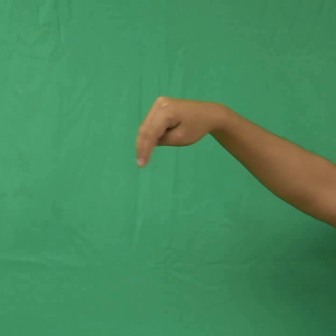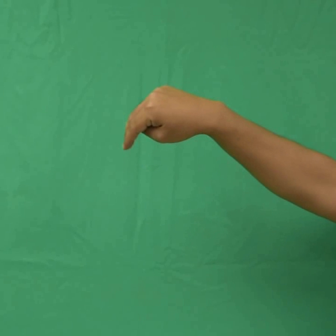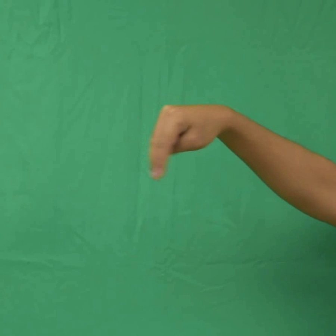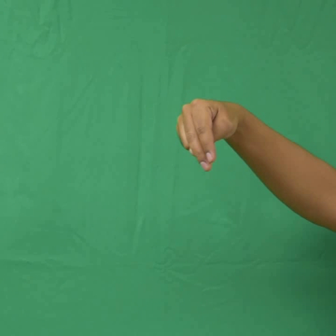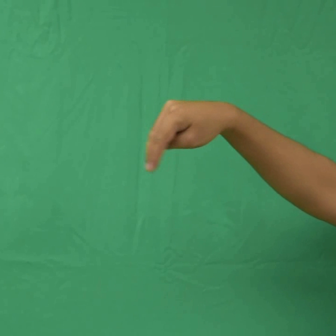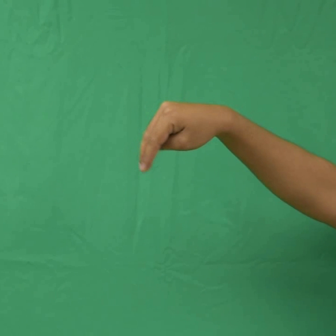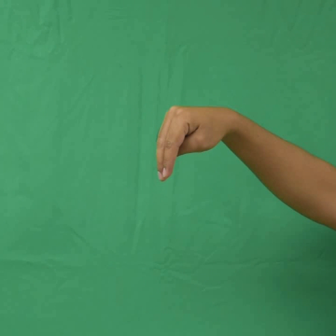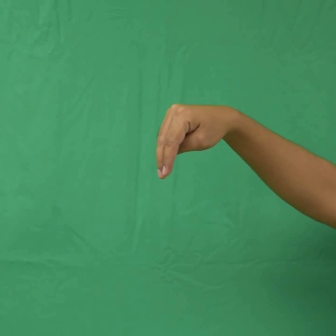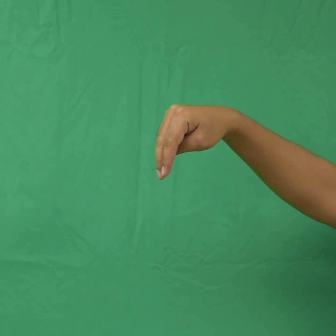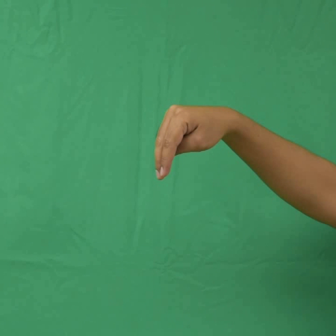Ñ